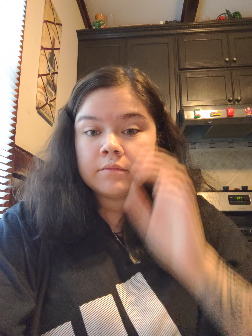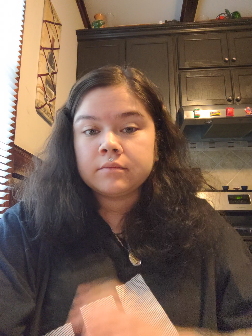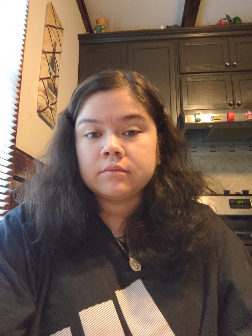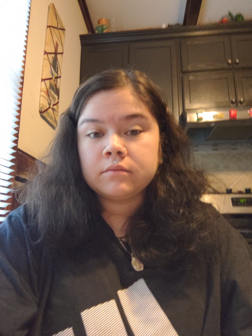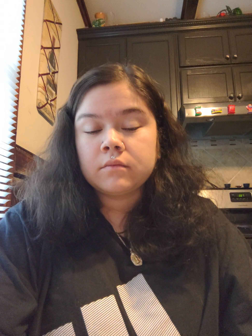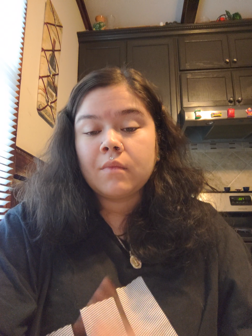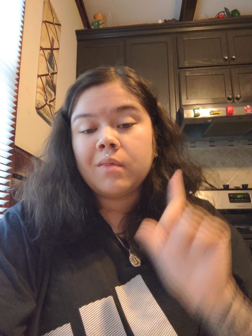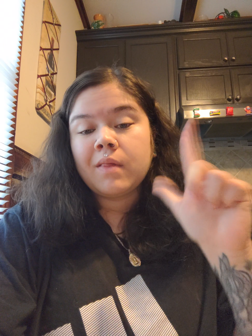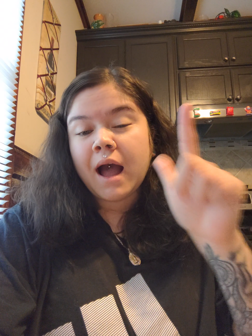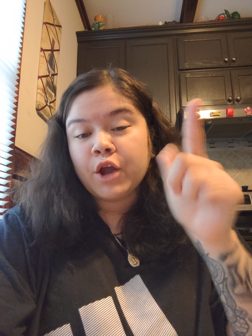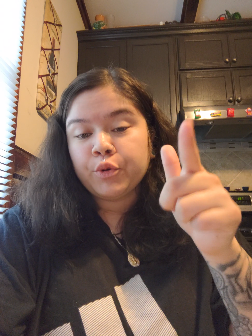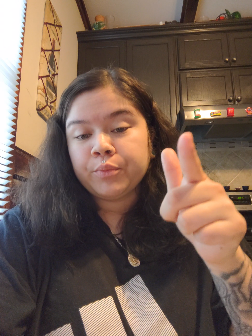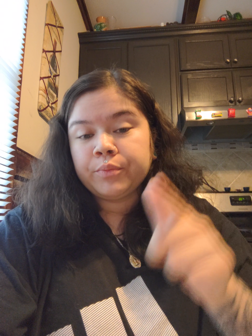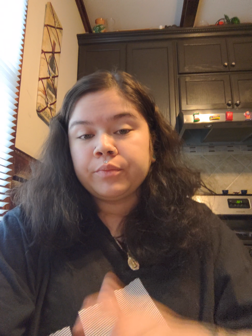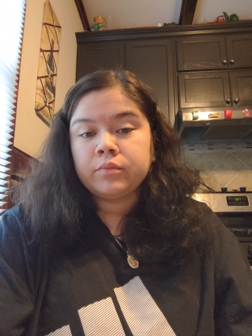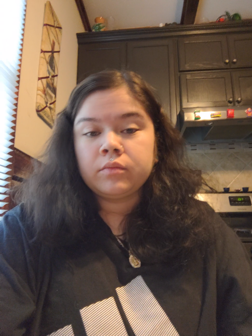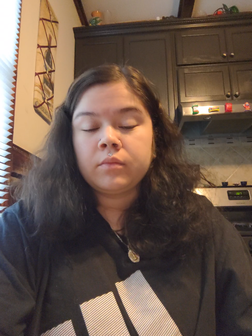later